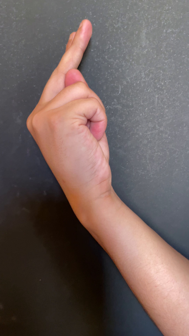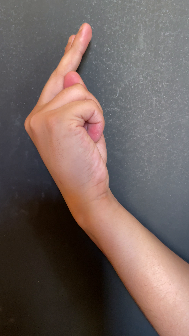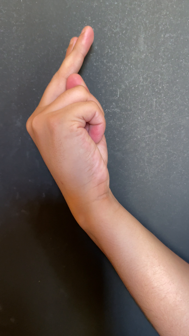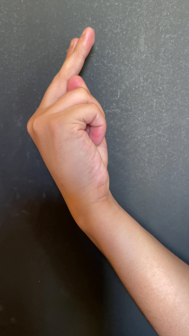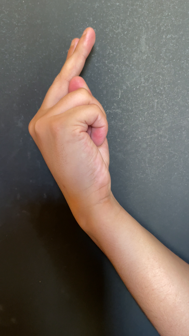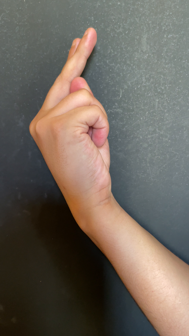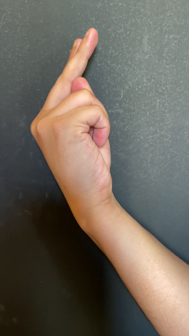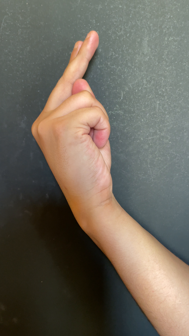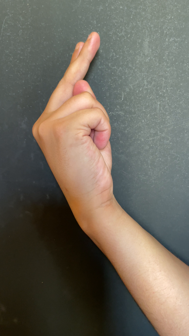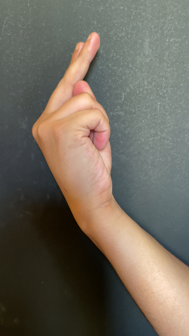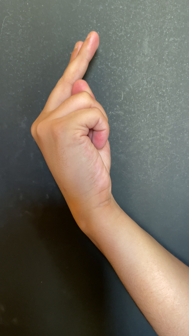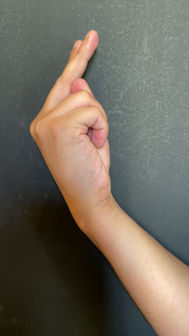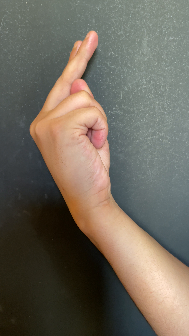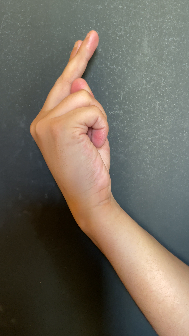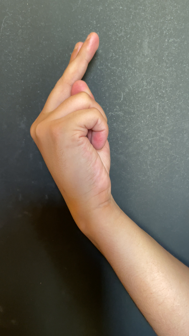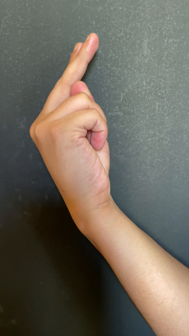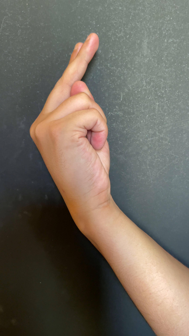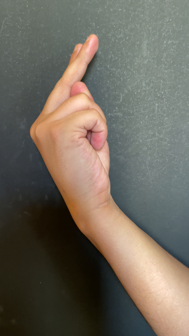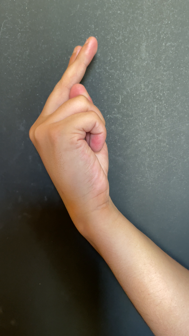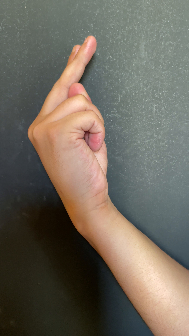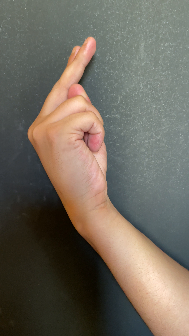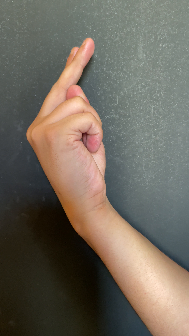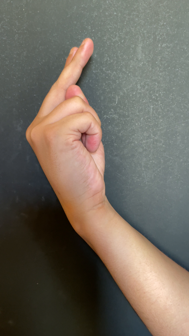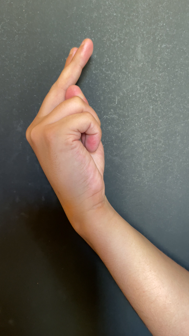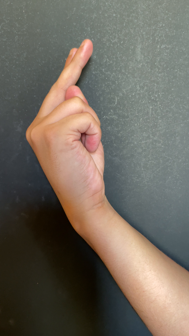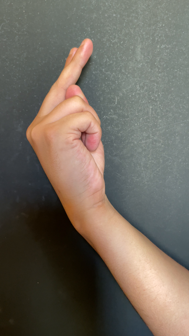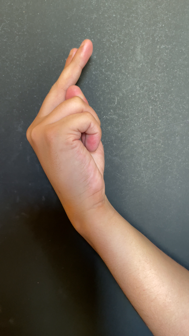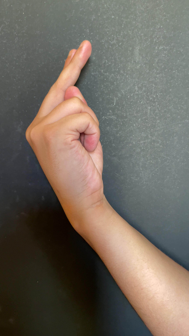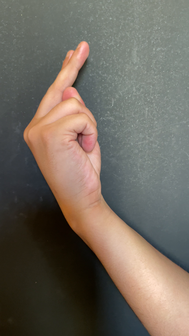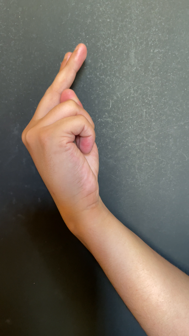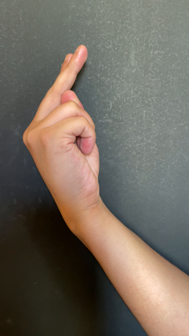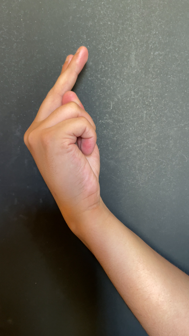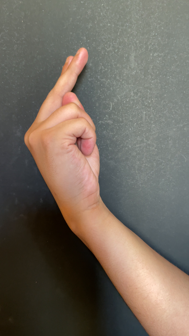थ